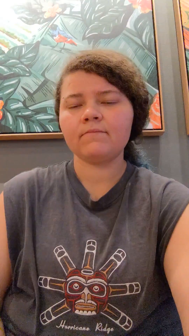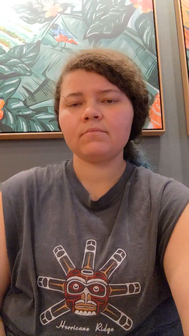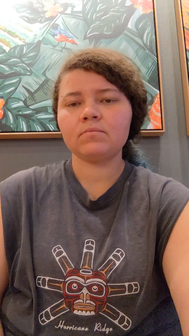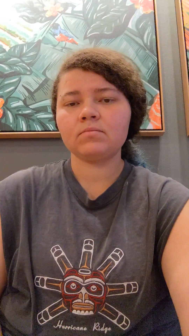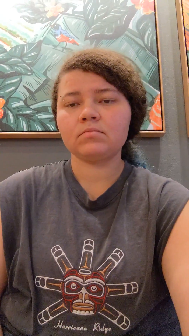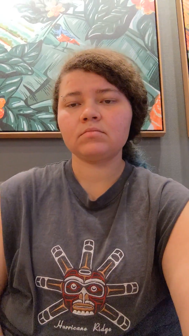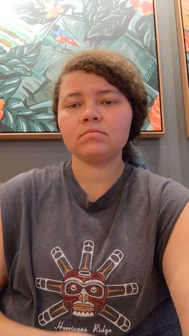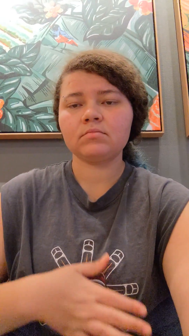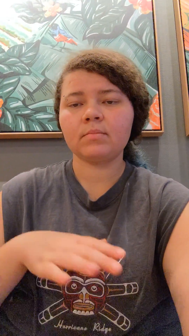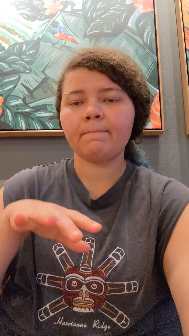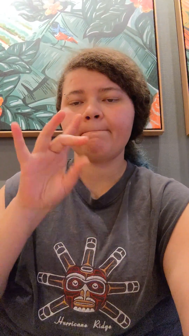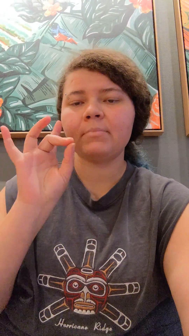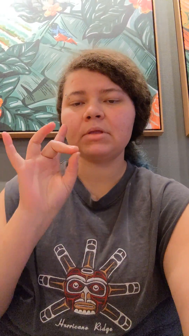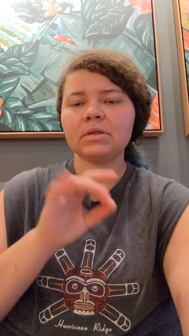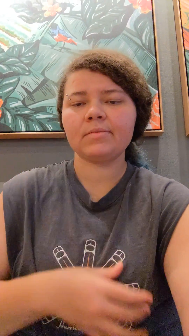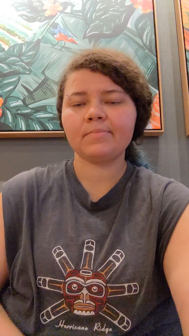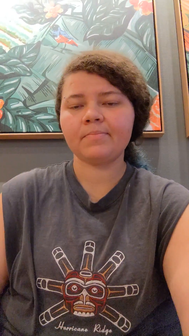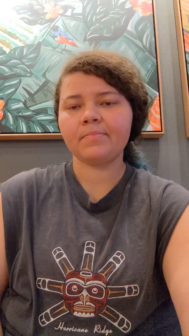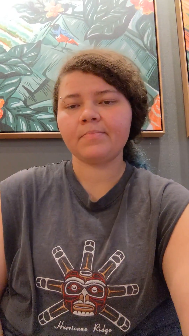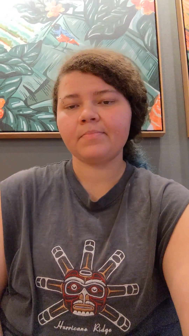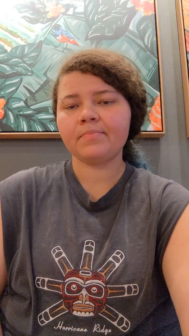pick